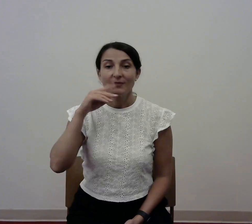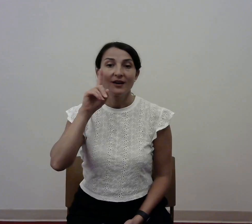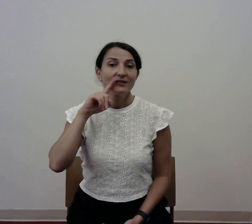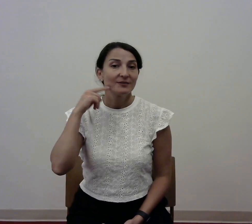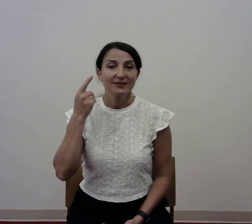azərbaycan